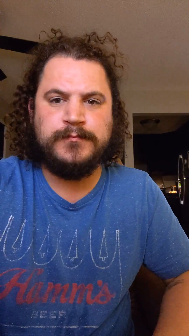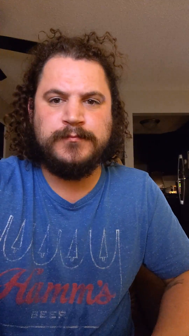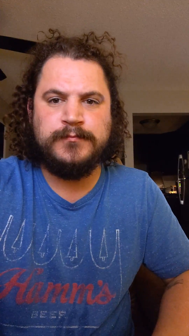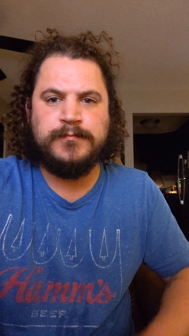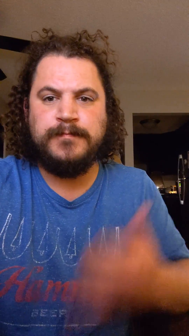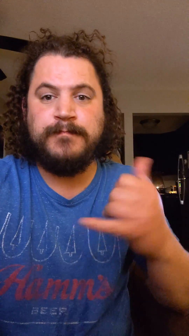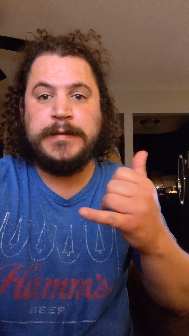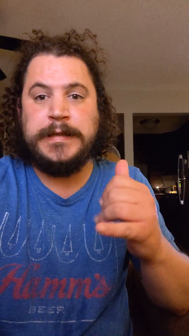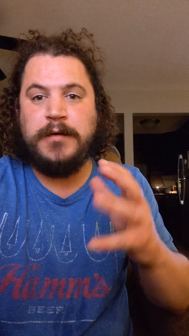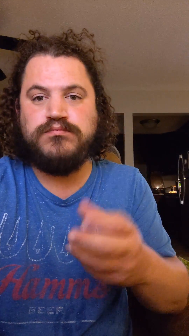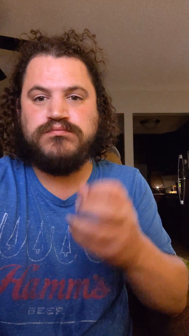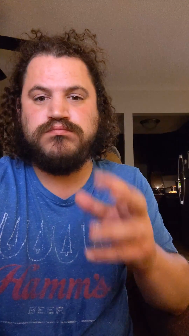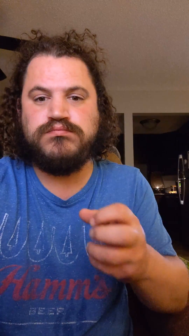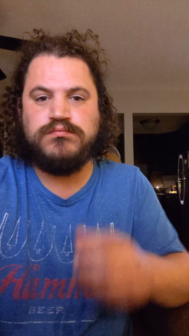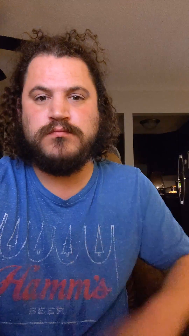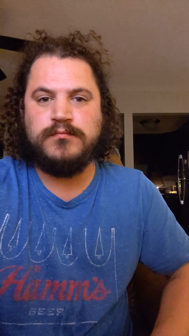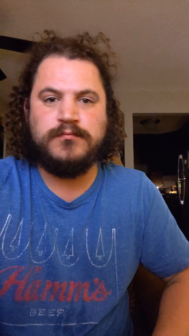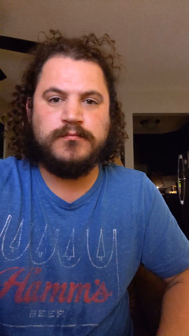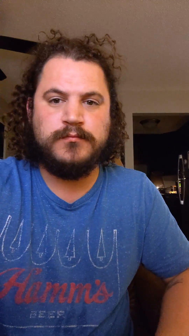play dough